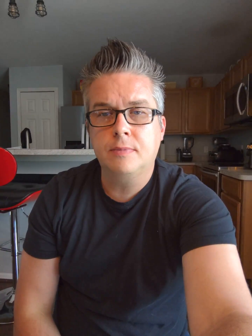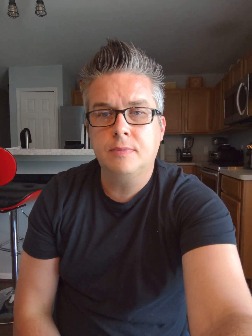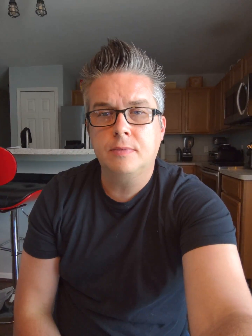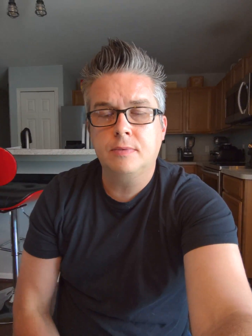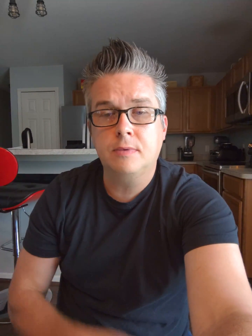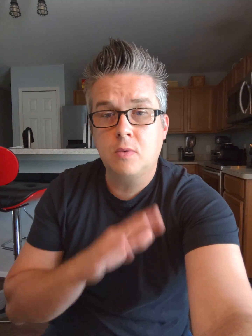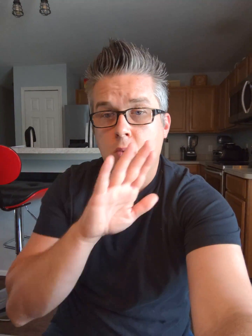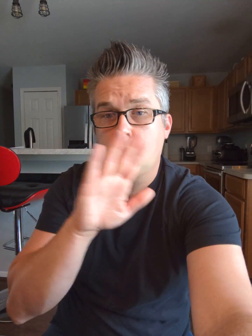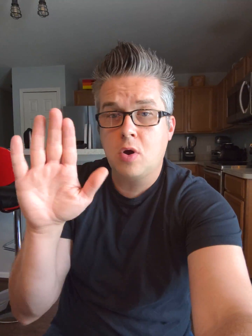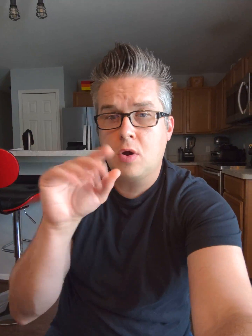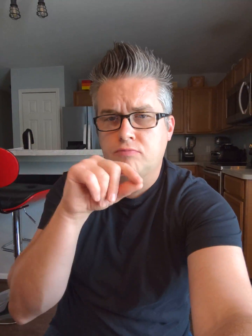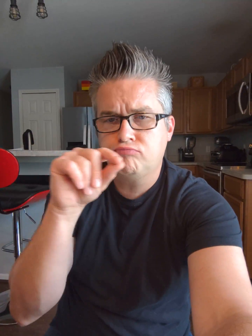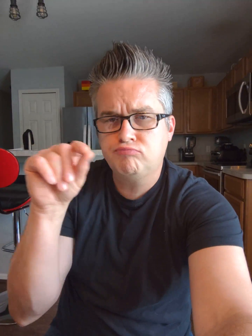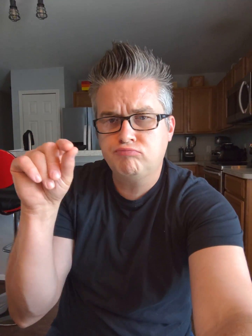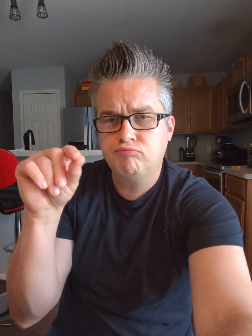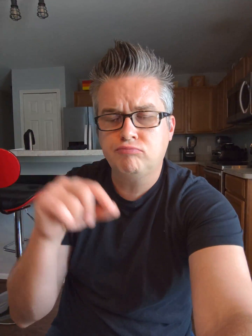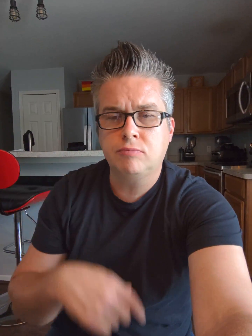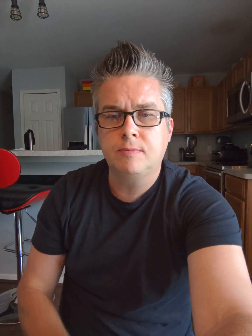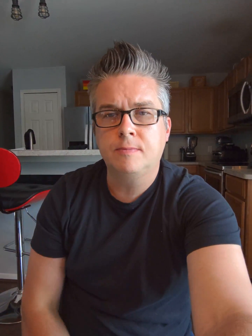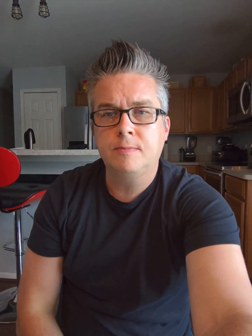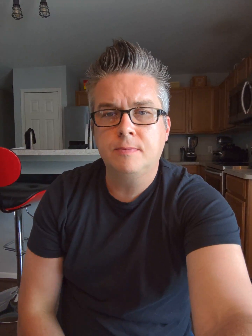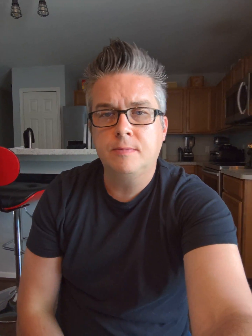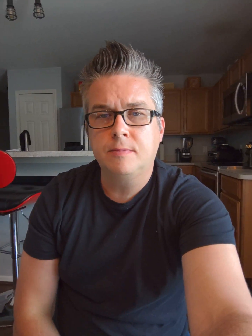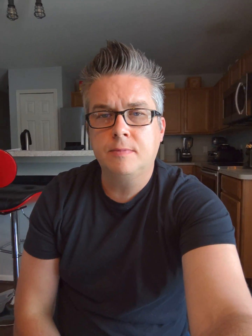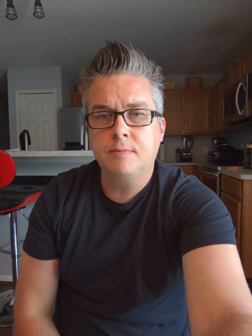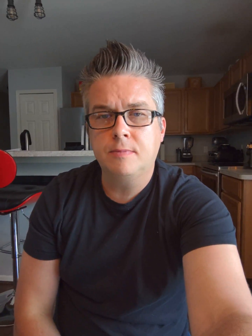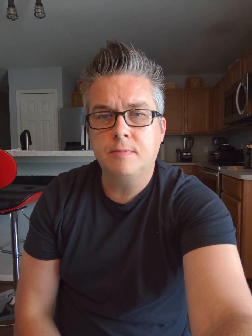chalk